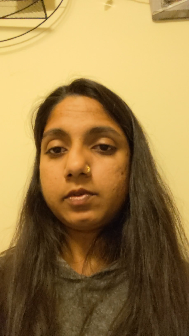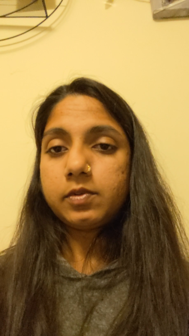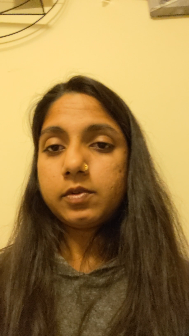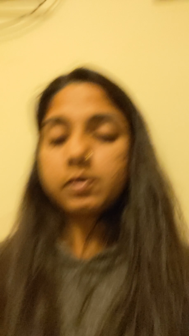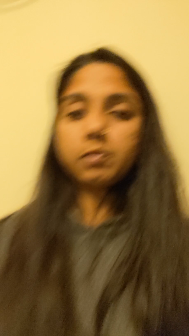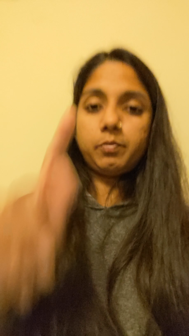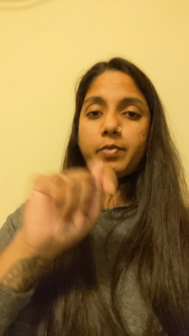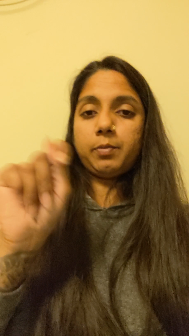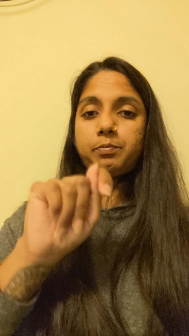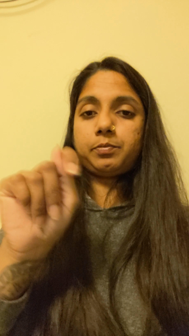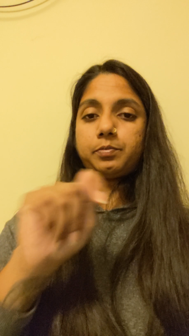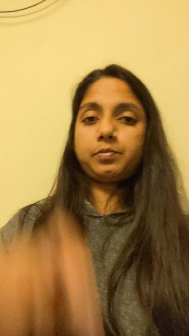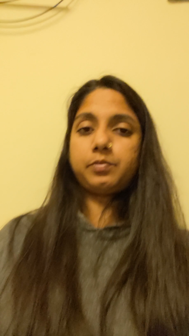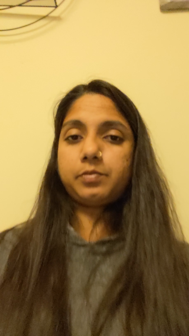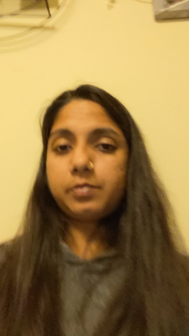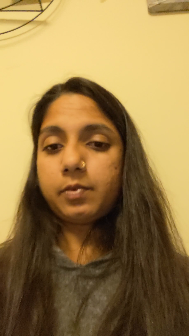bathroom